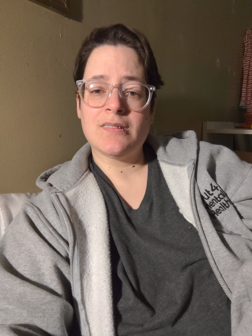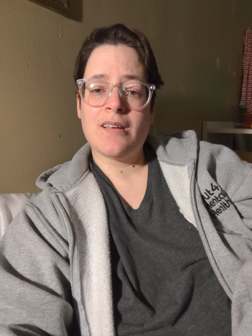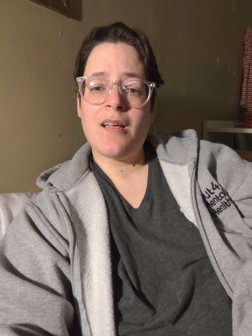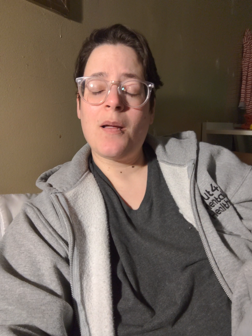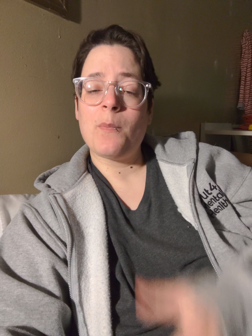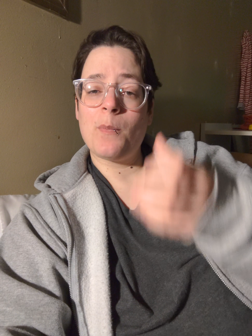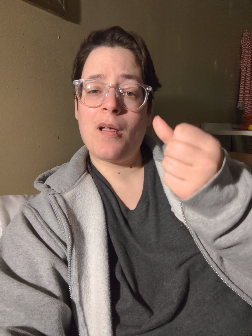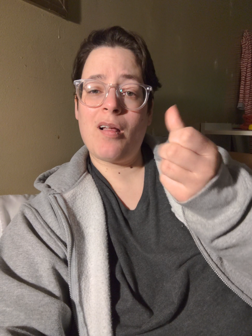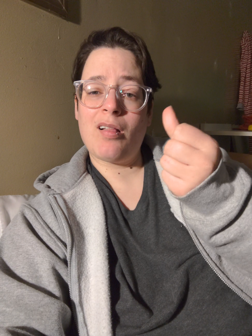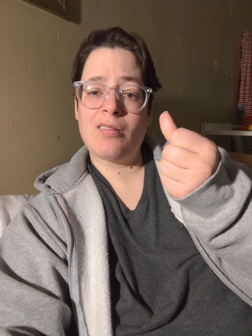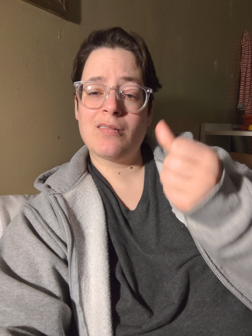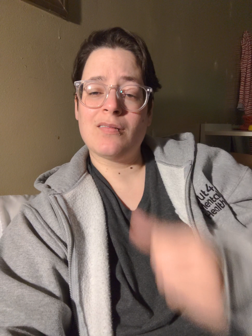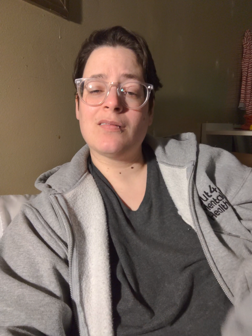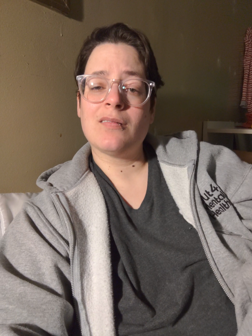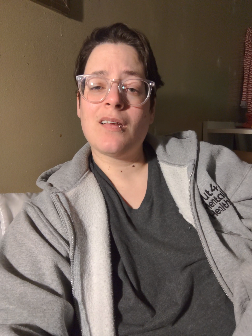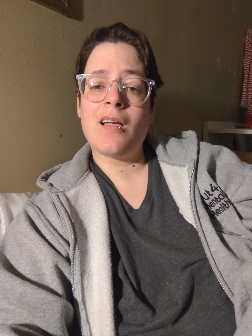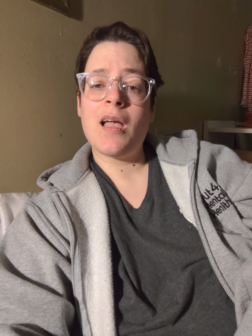milk